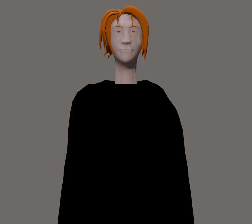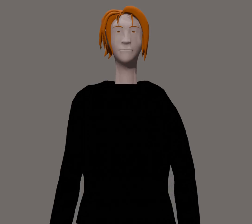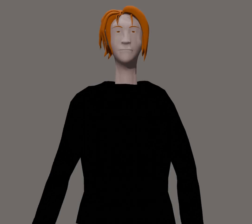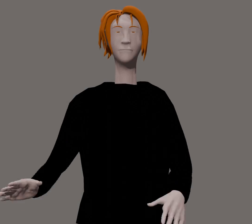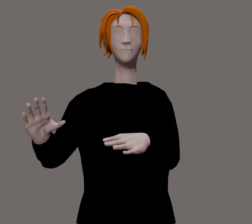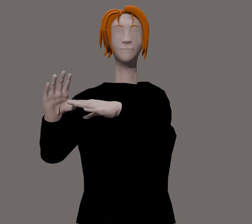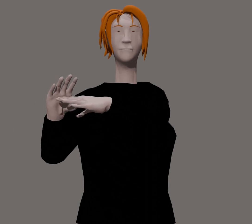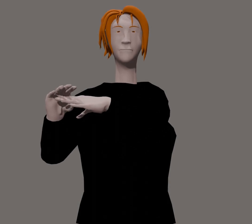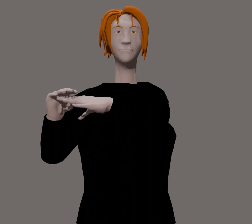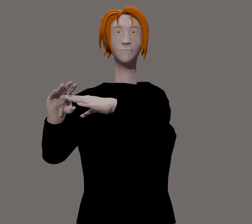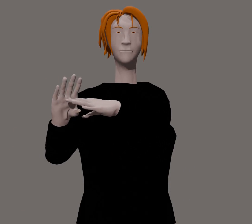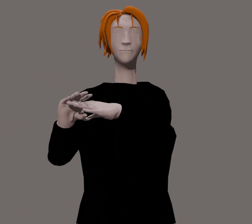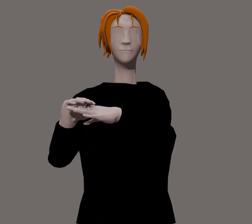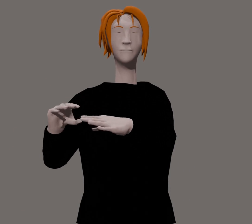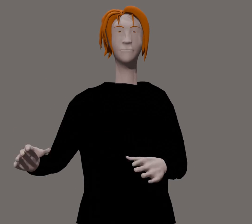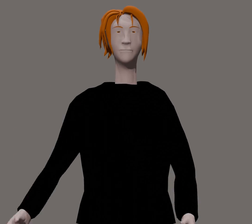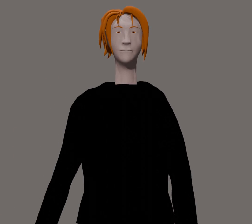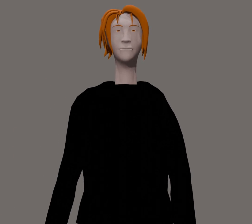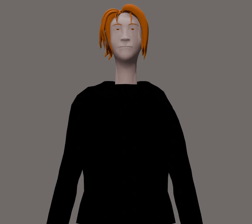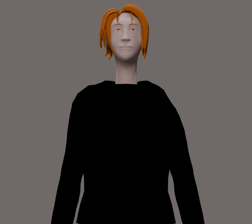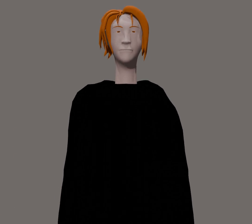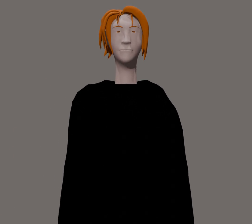Clamp